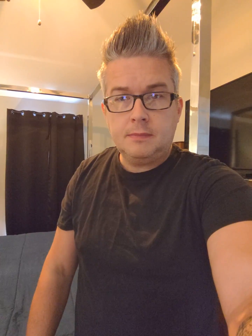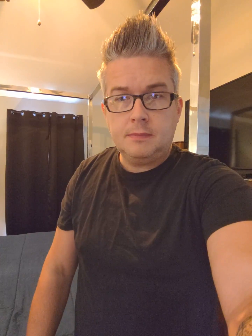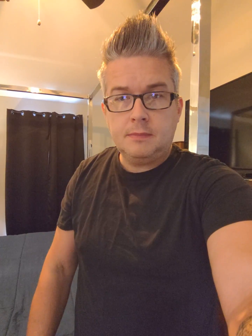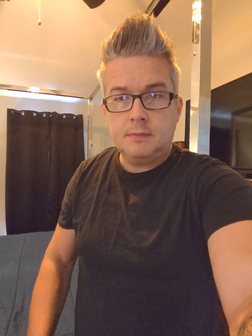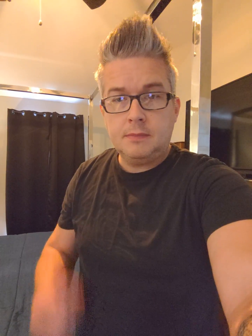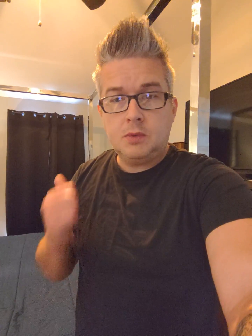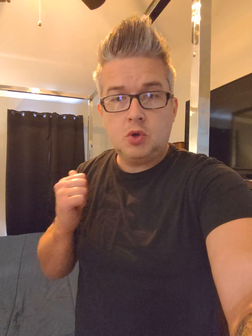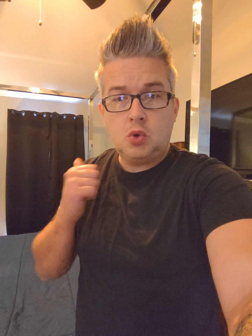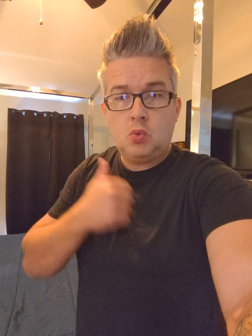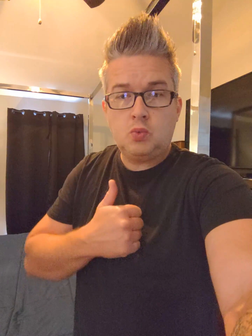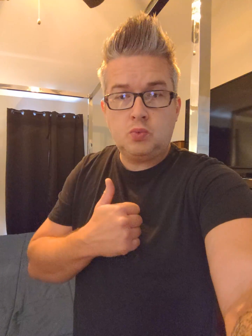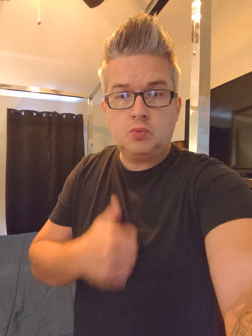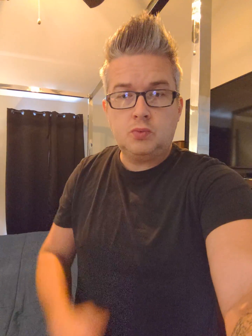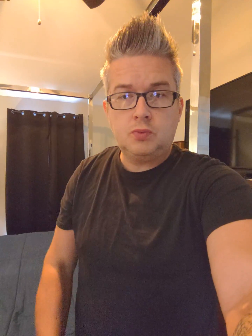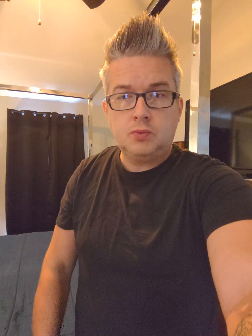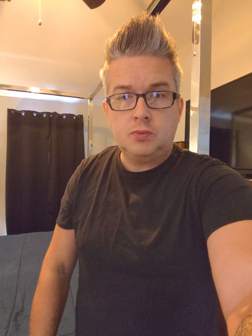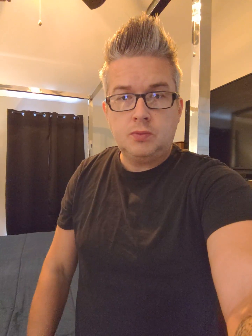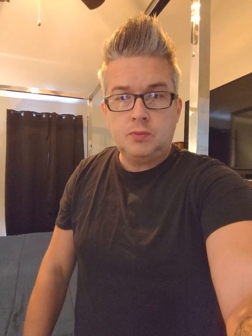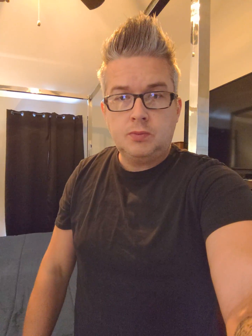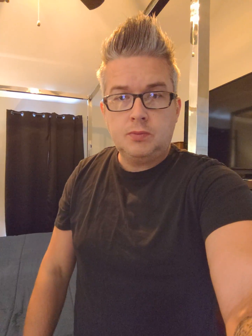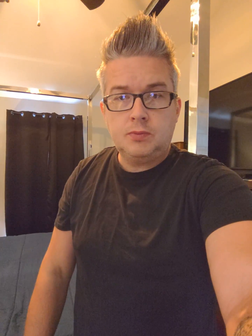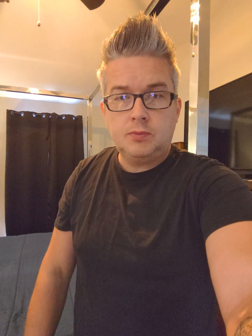coats